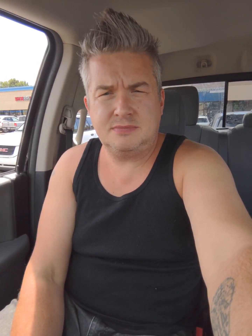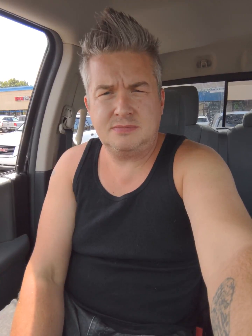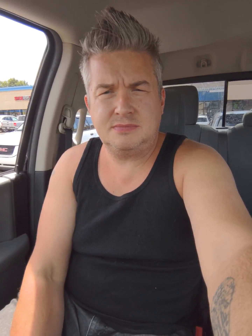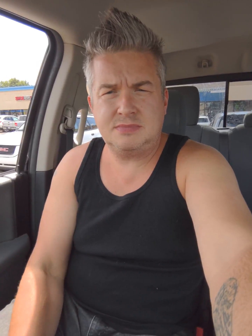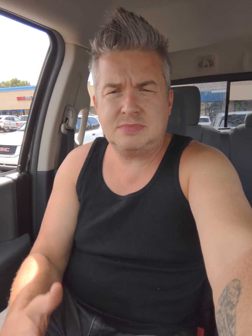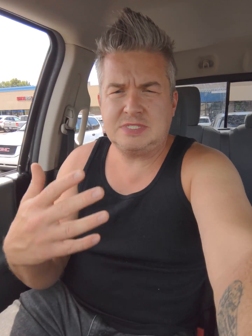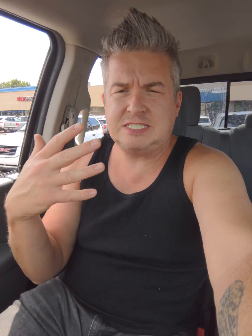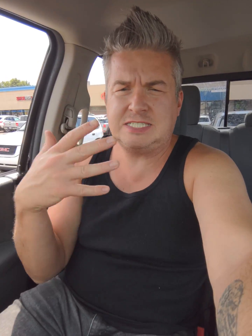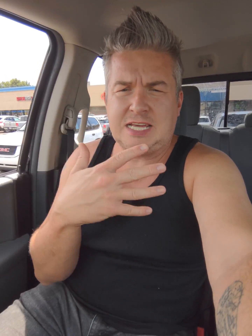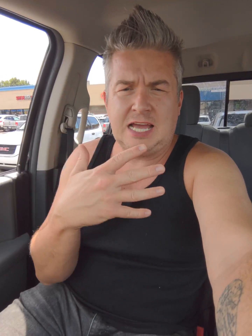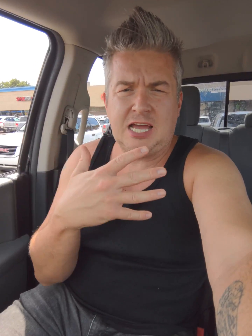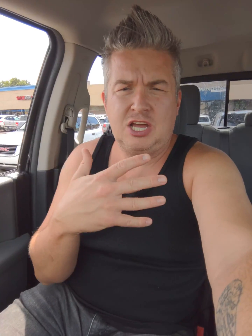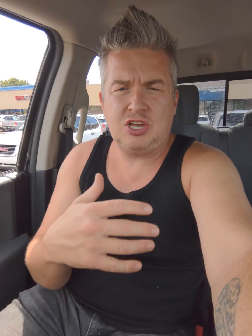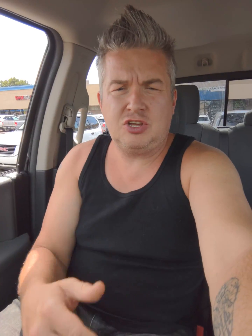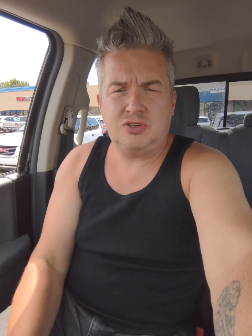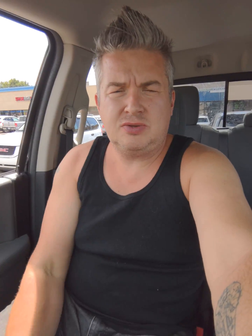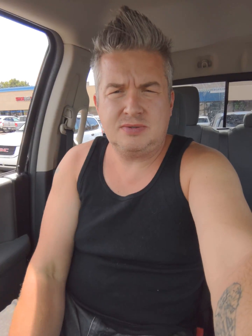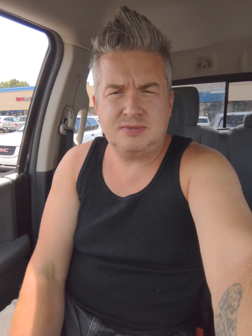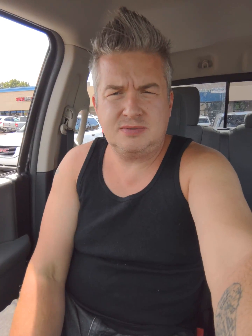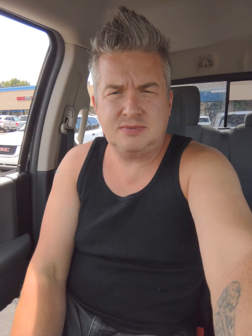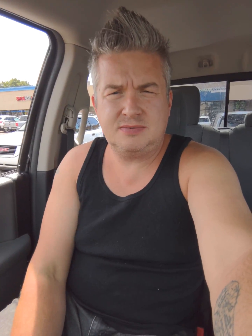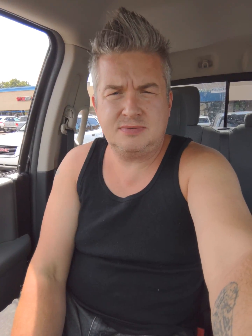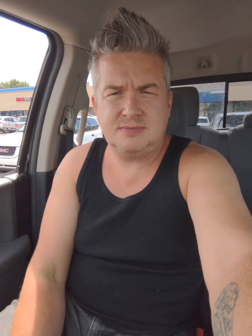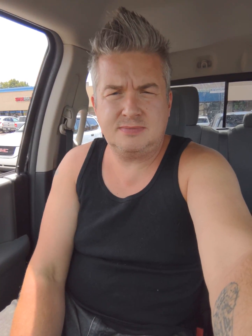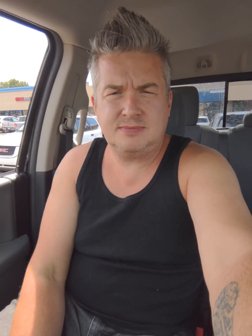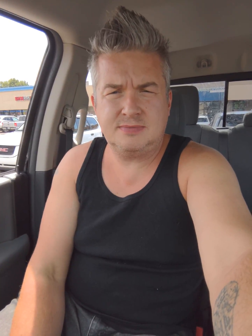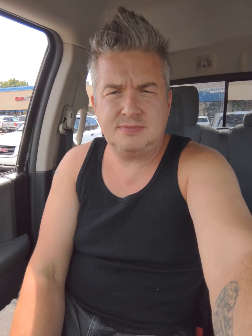scared